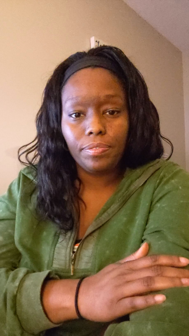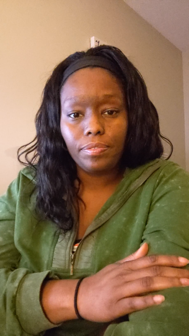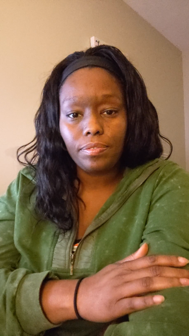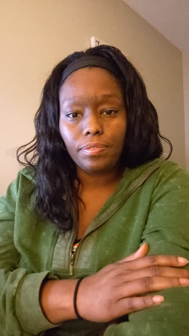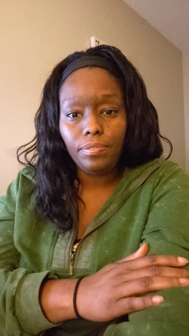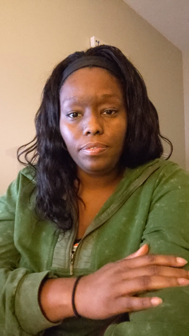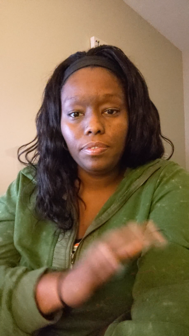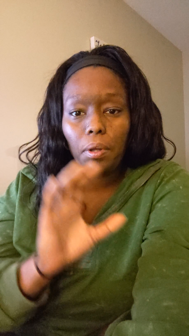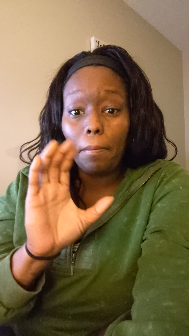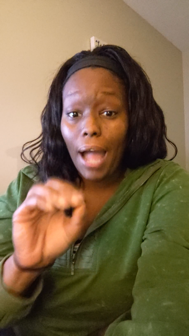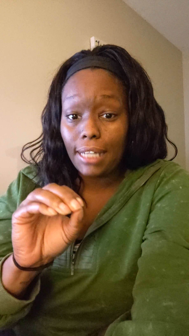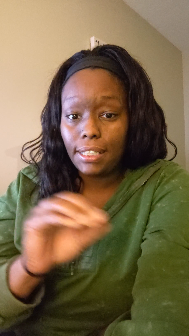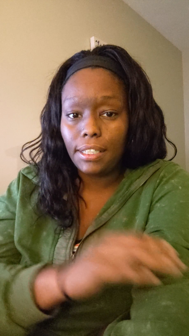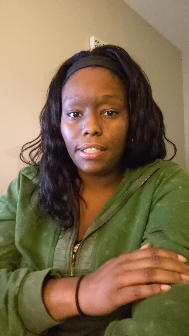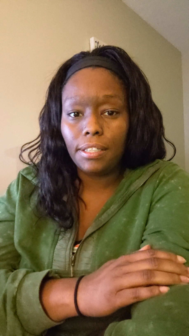bite